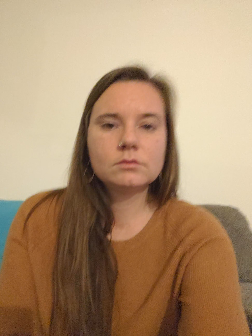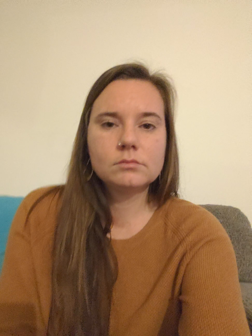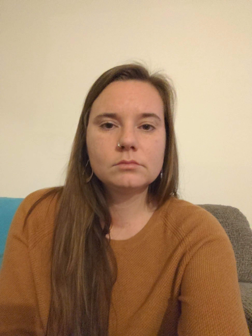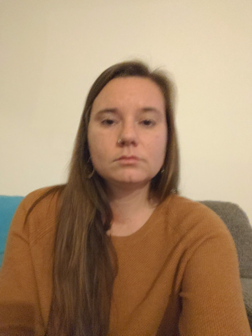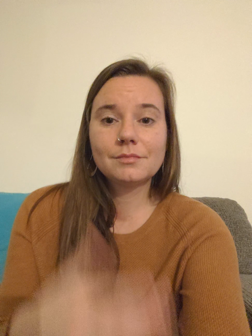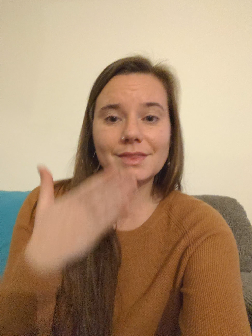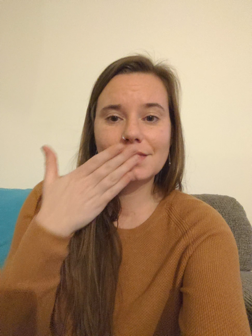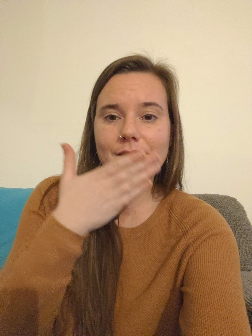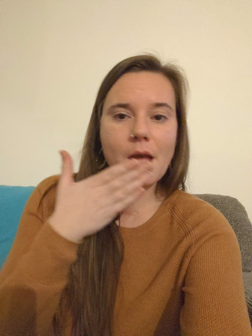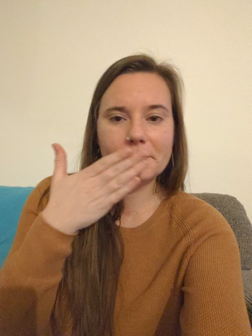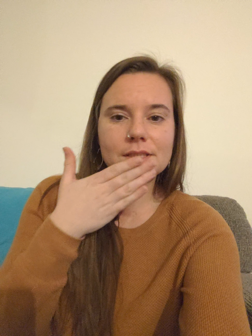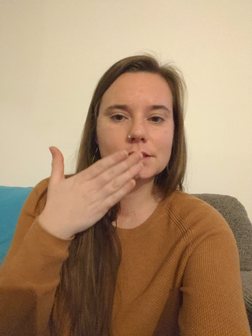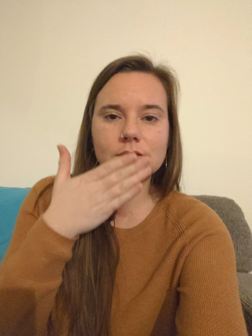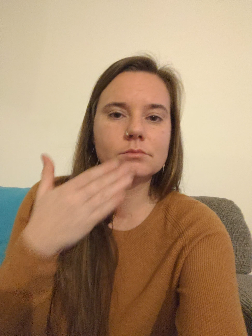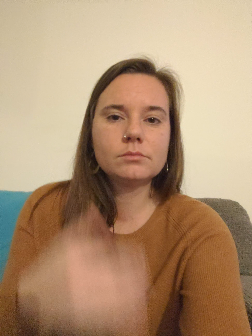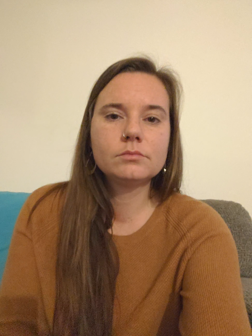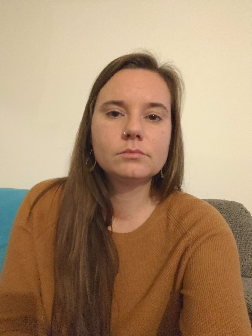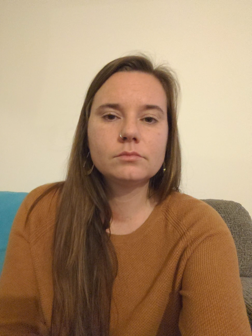napkin